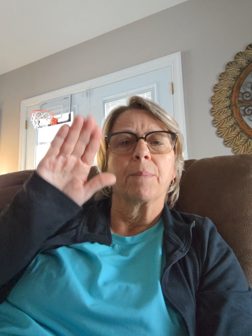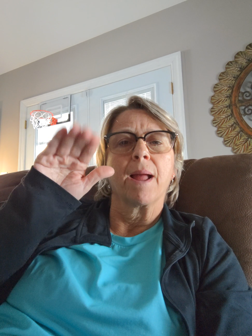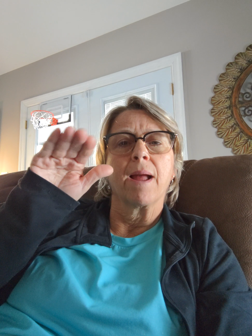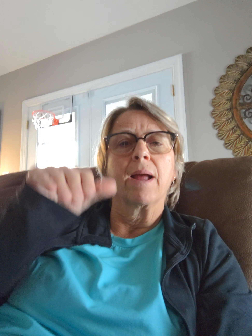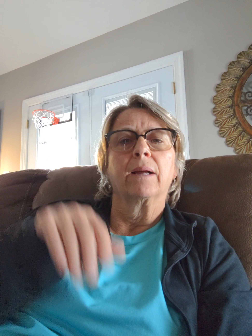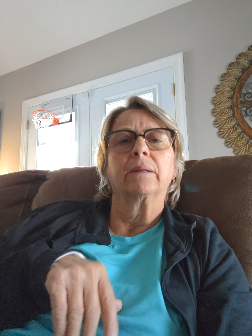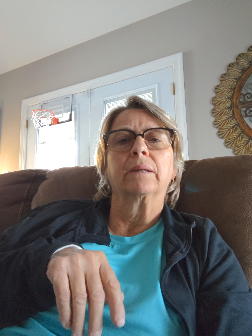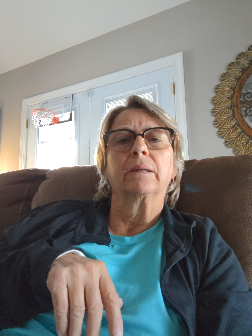bye